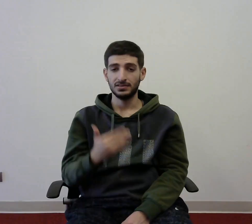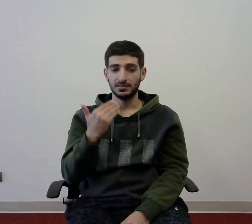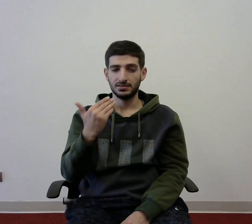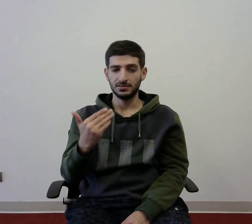siz